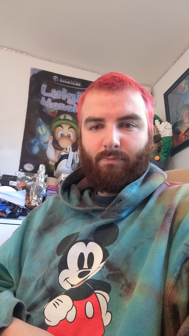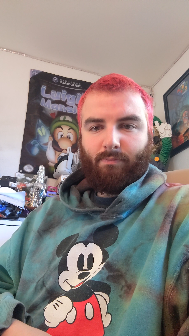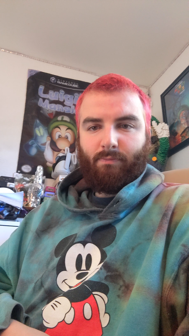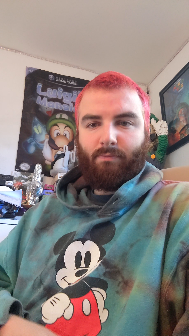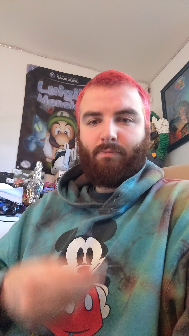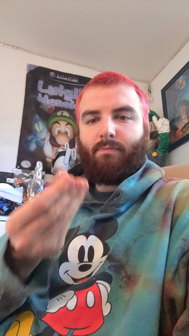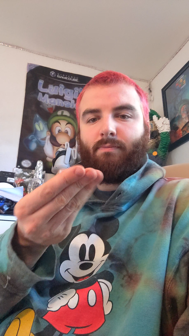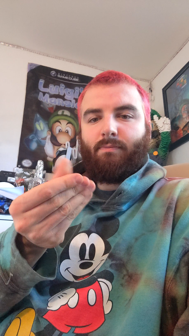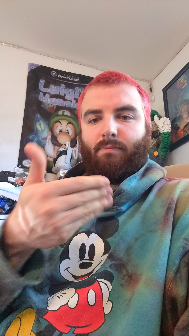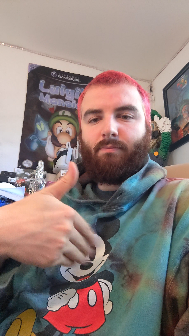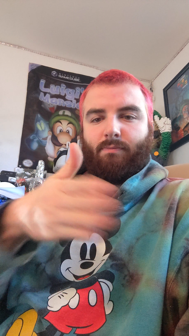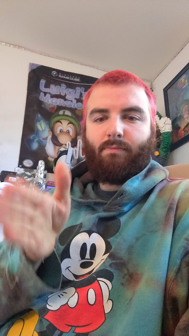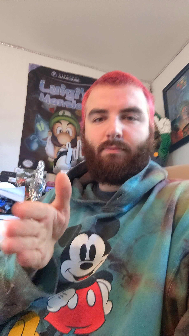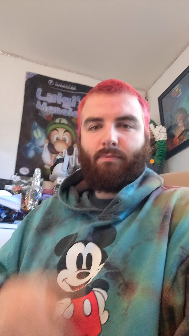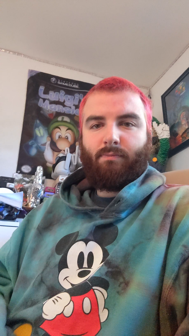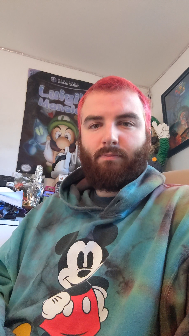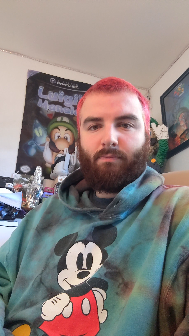sandbox